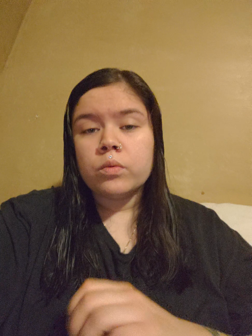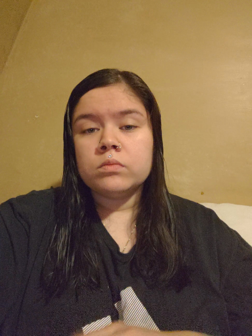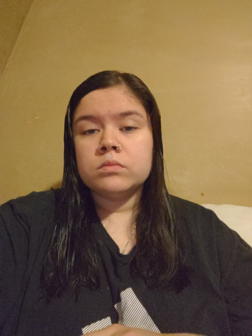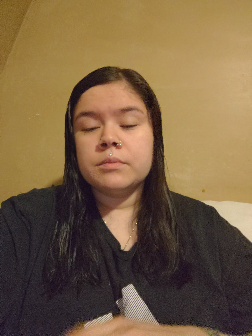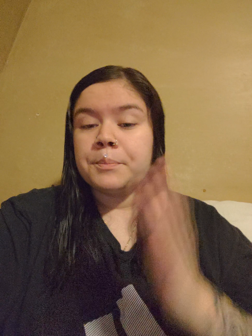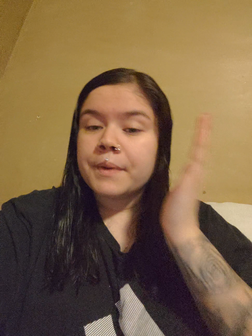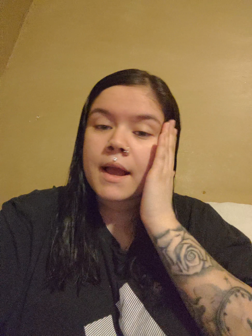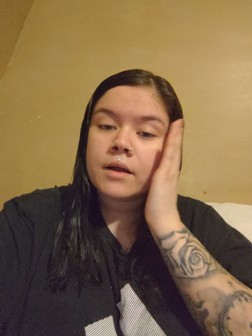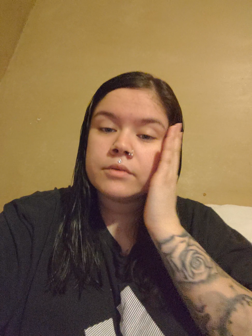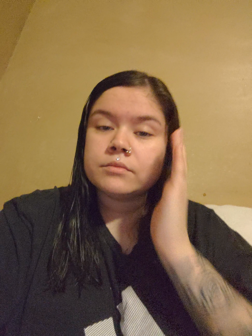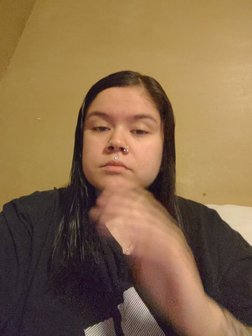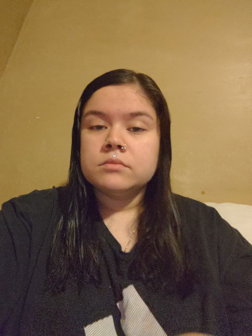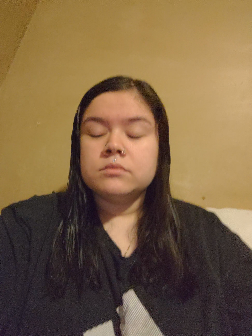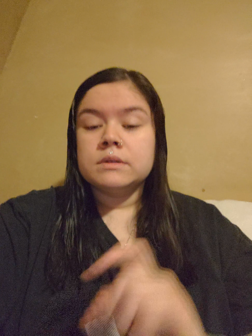bed